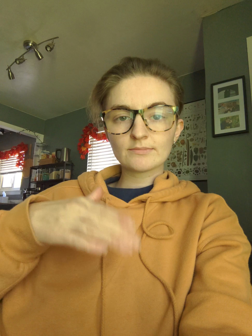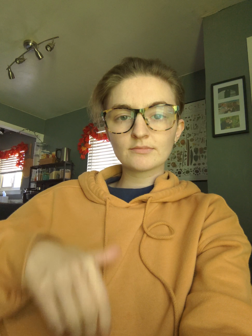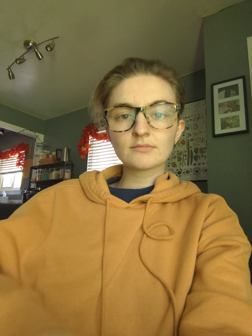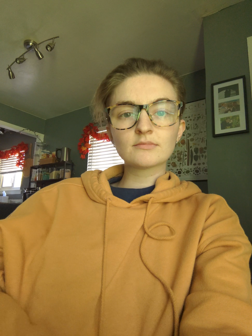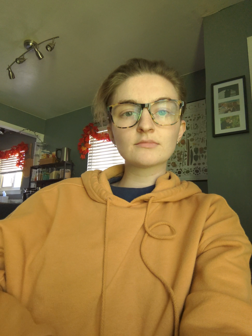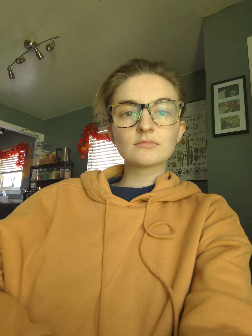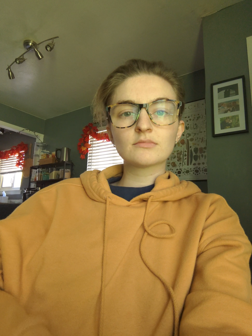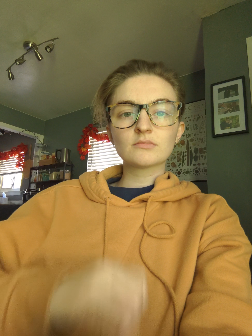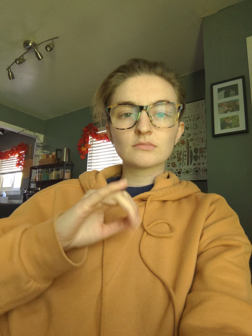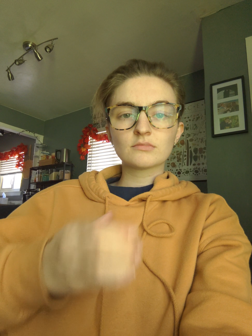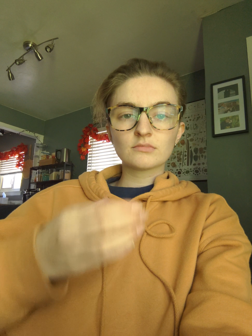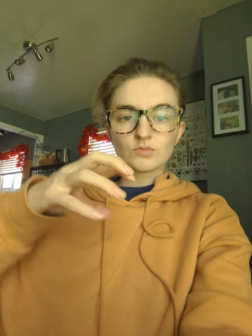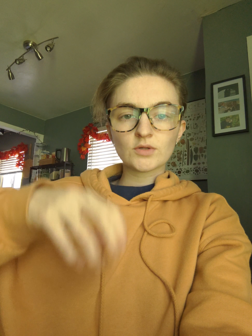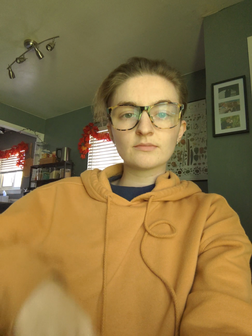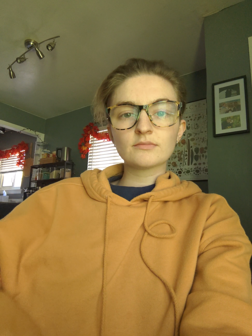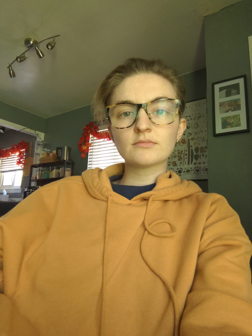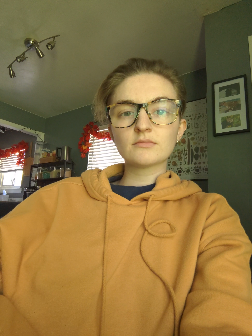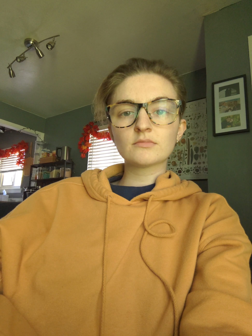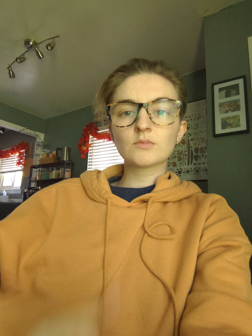jar